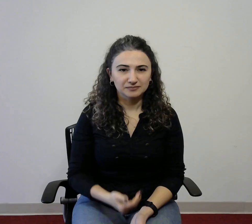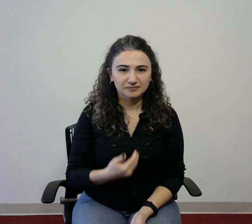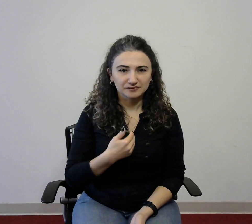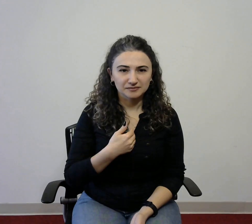mən